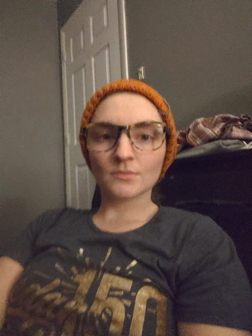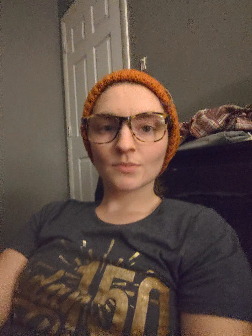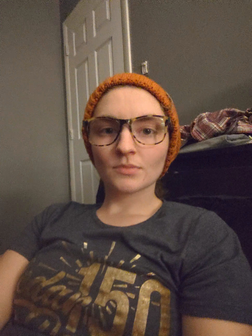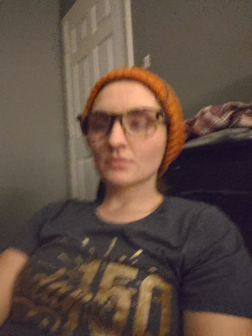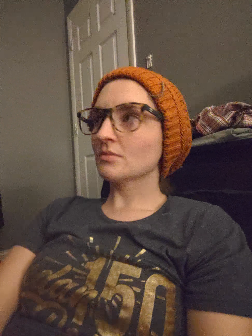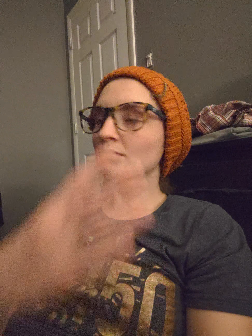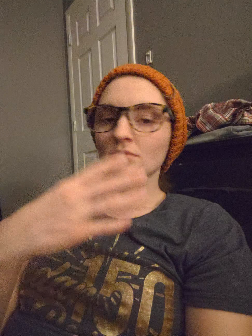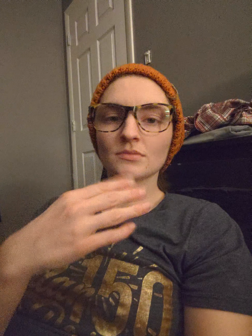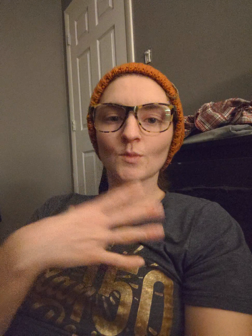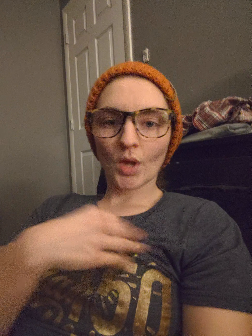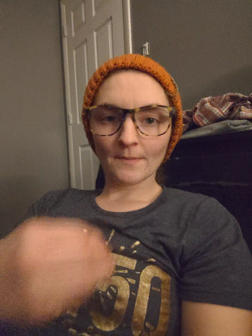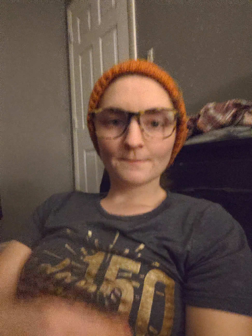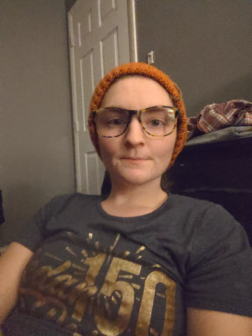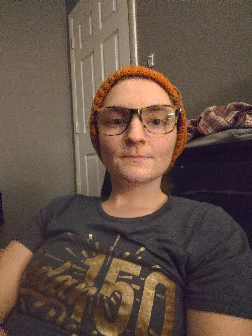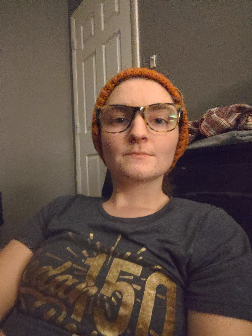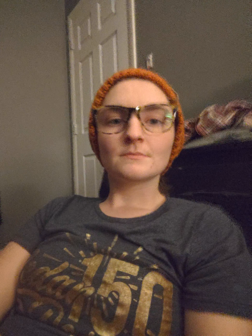white